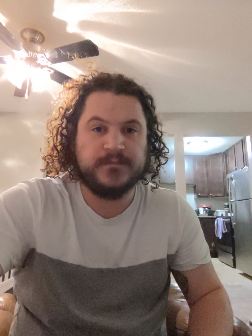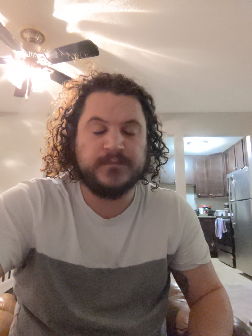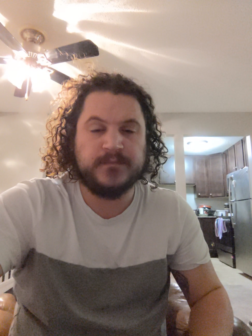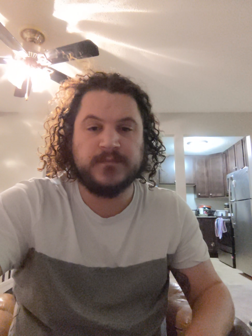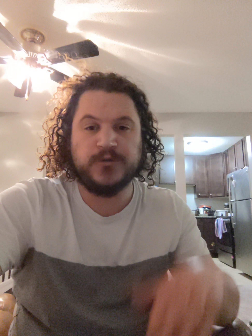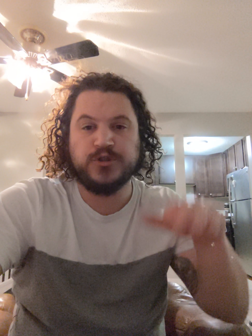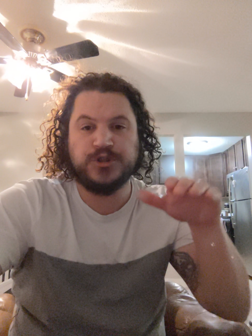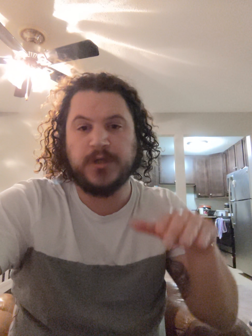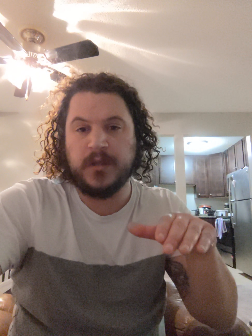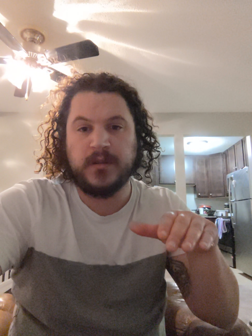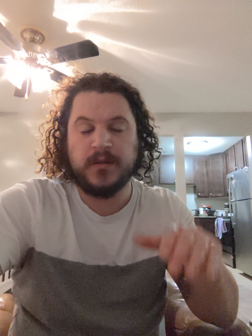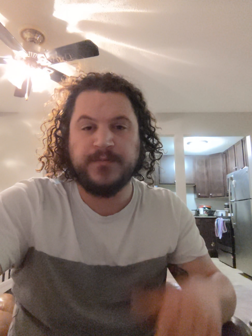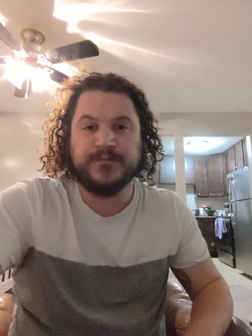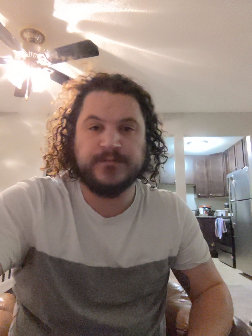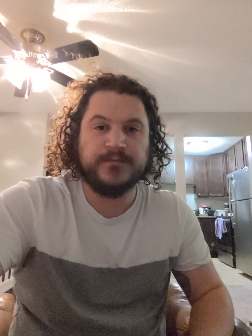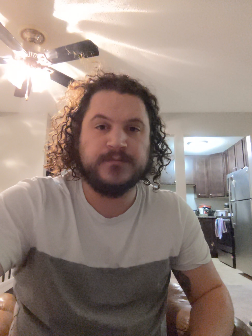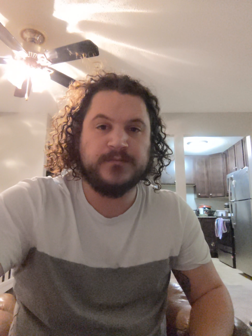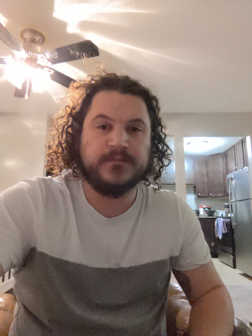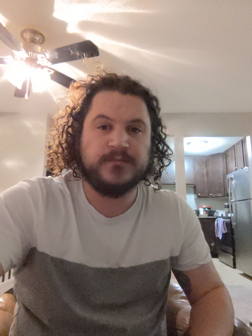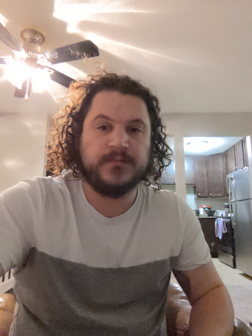child